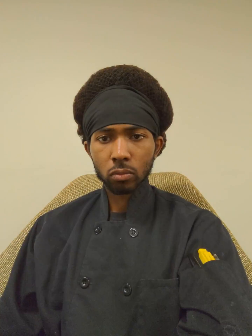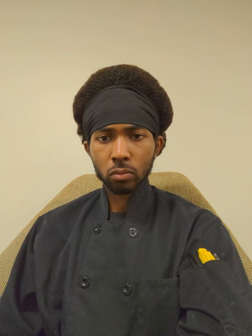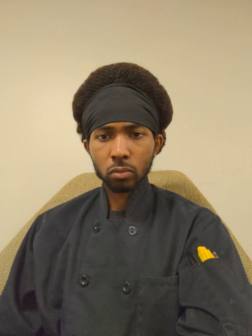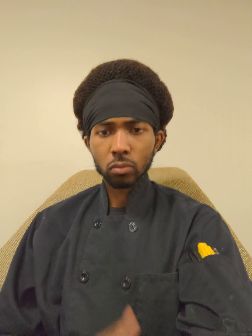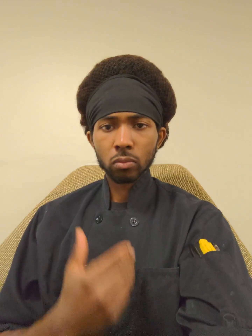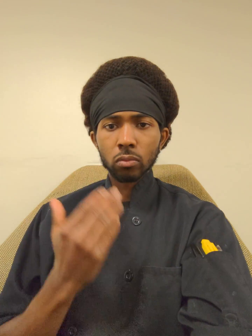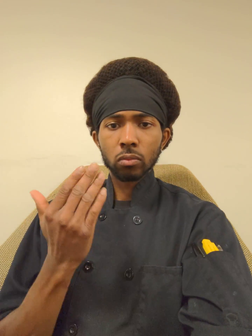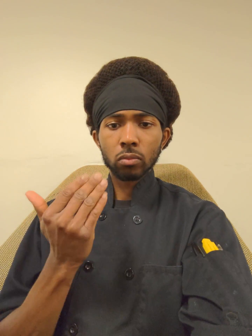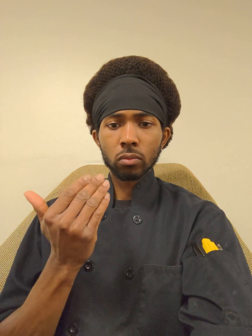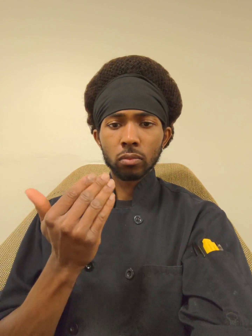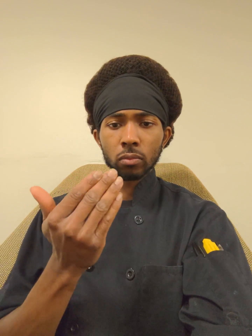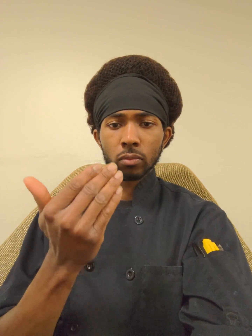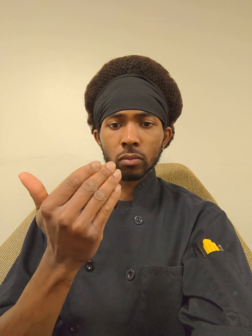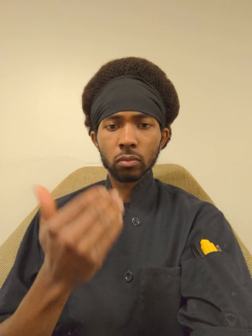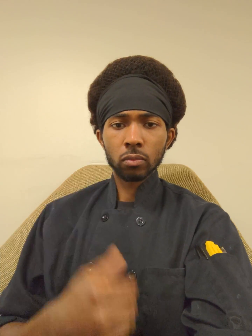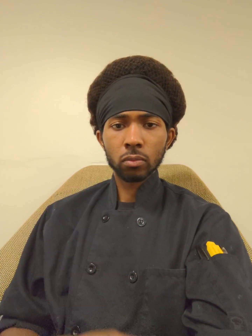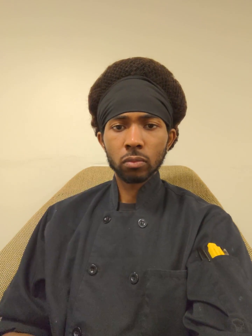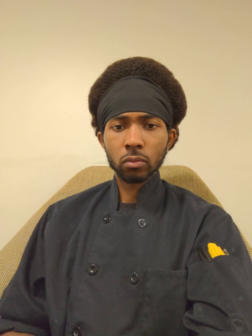butterfly